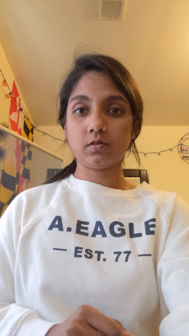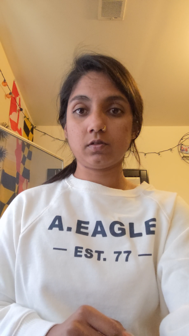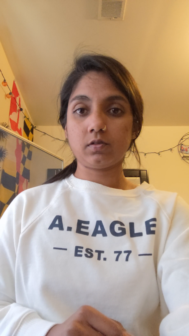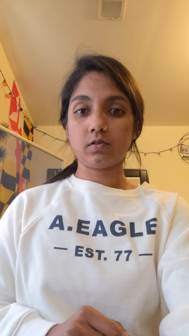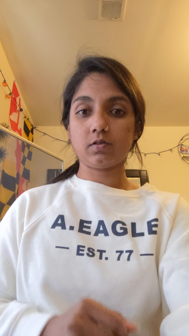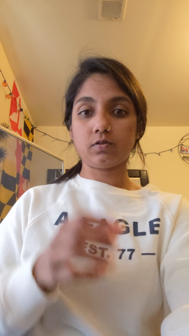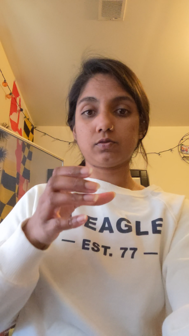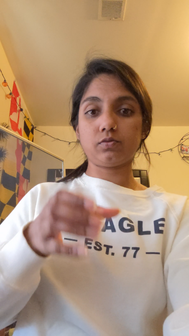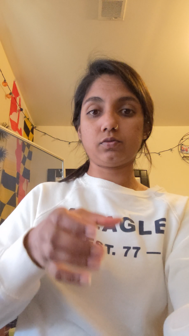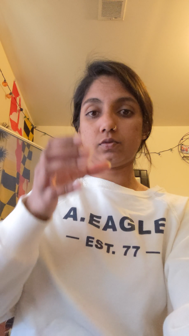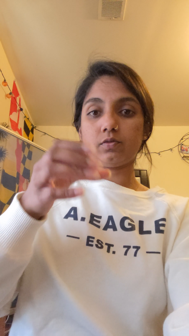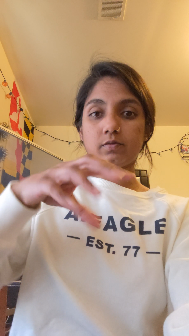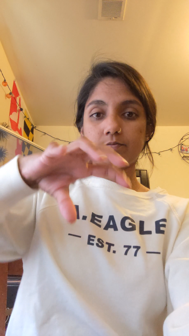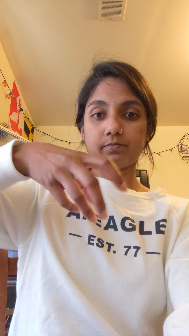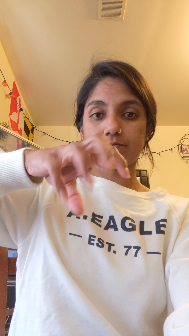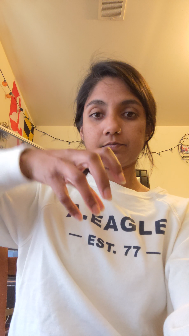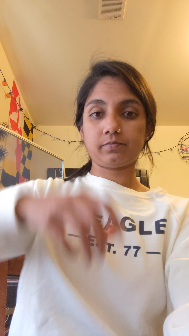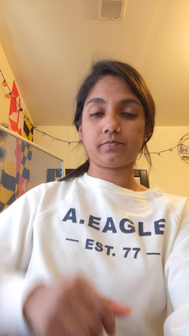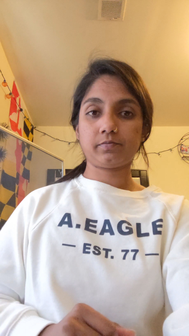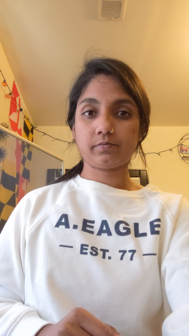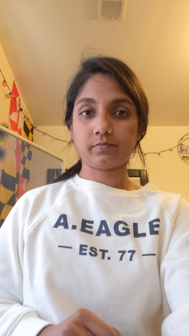jar